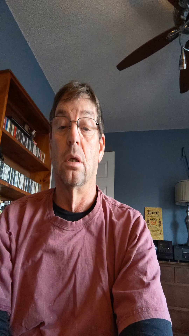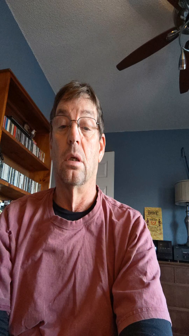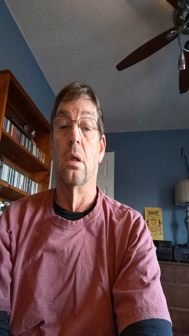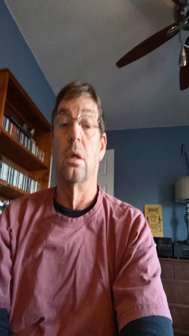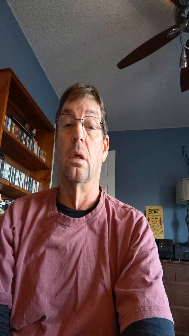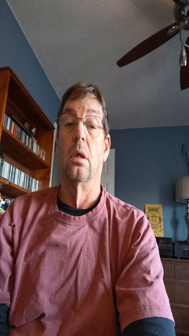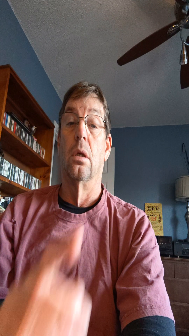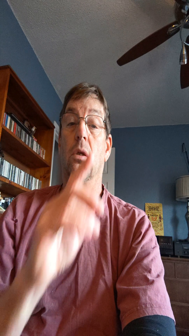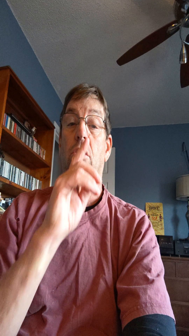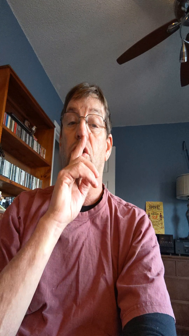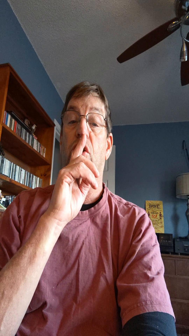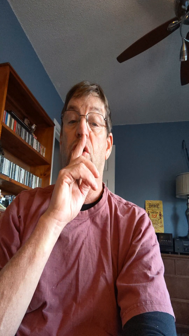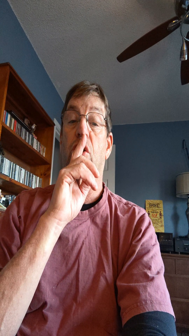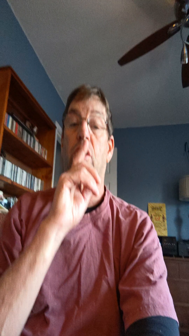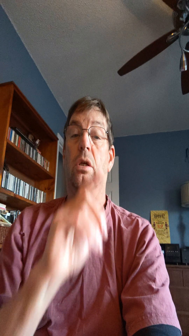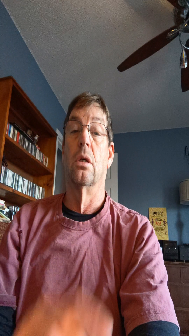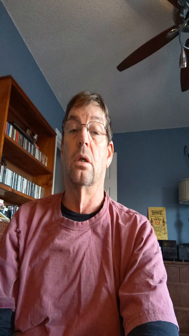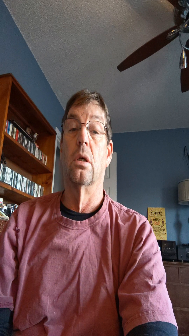shhh